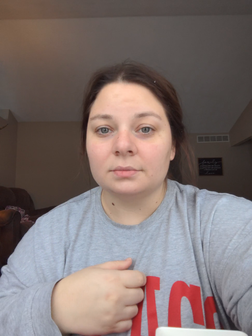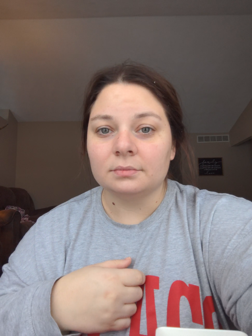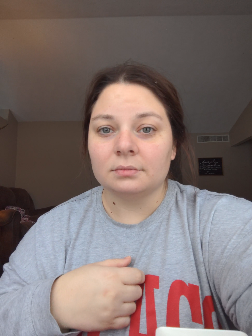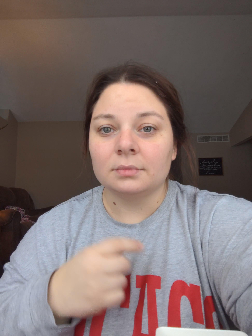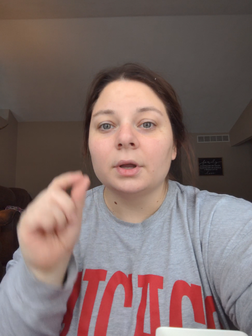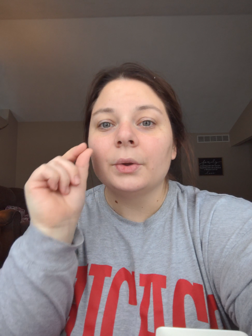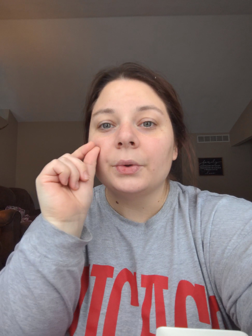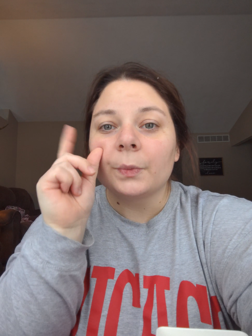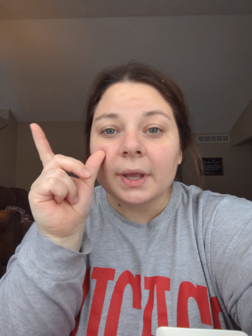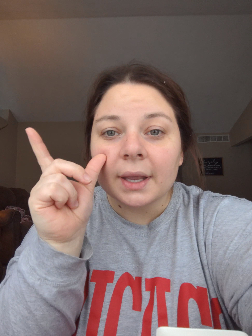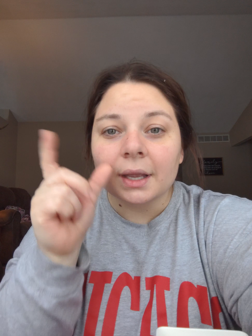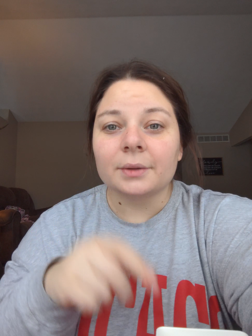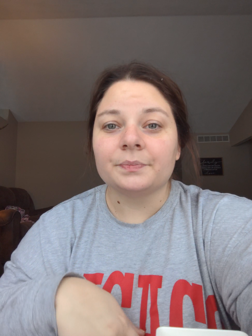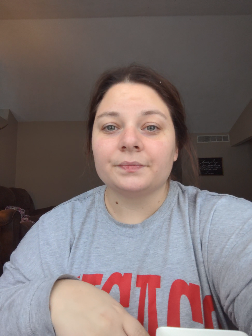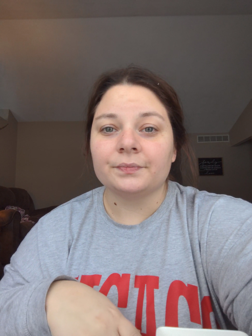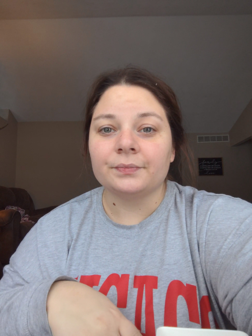awake